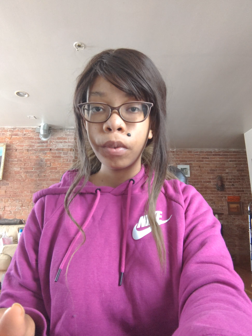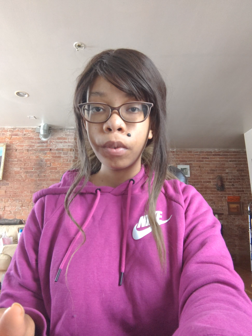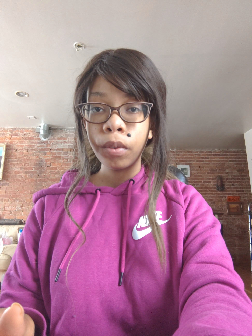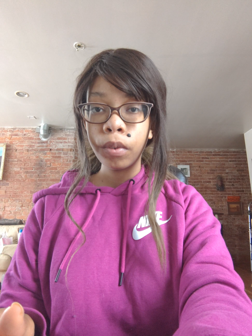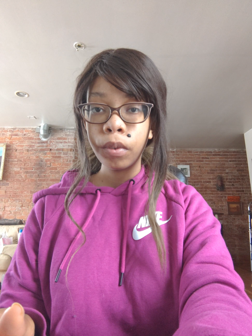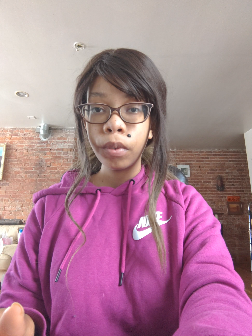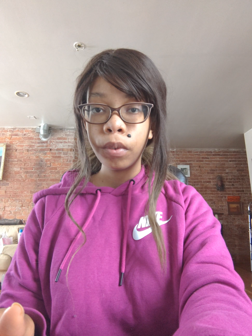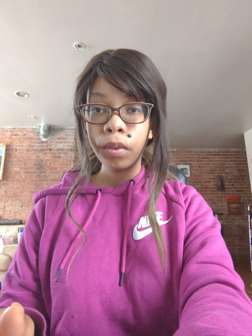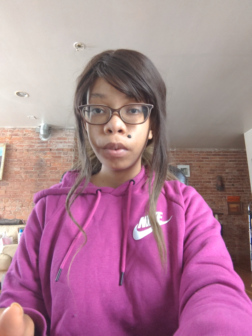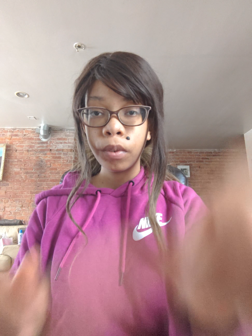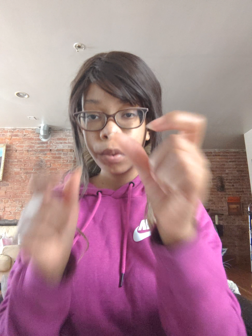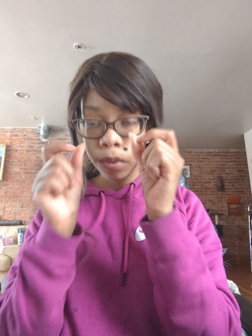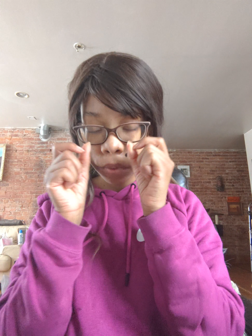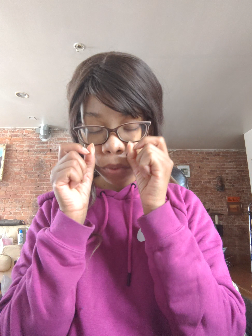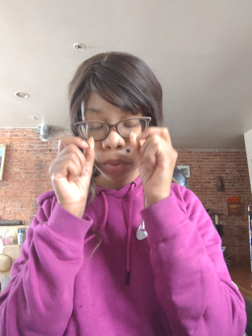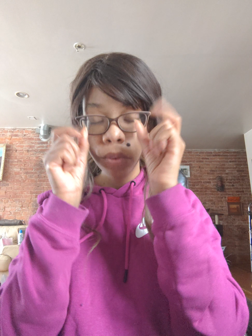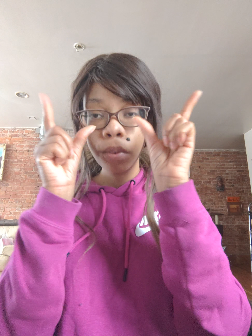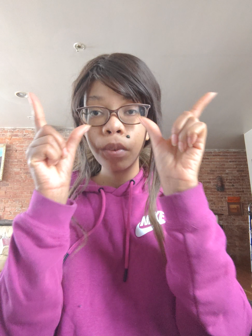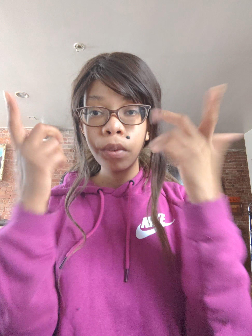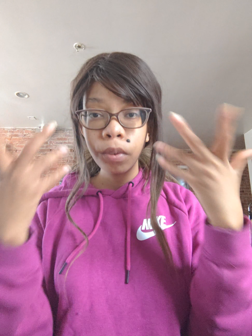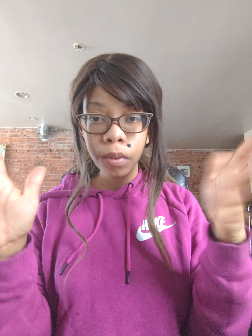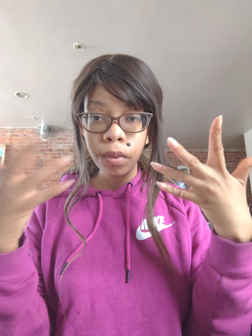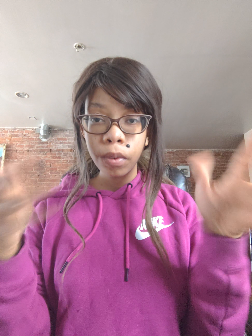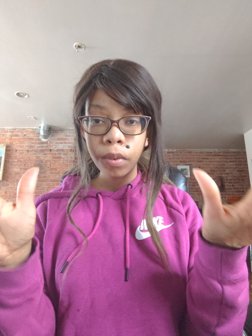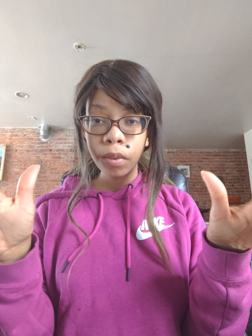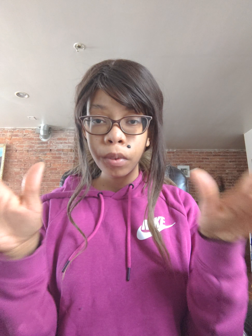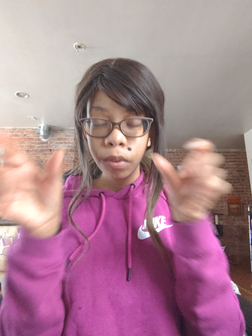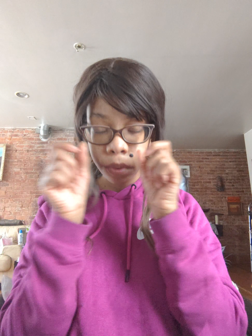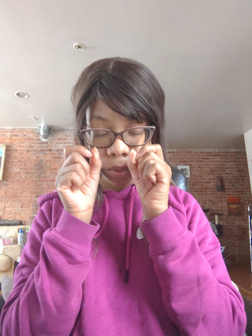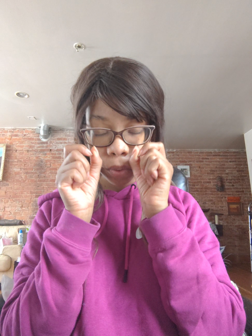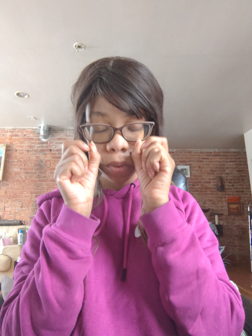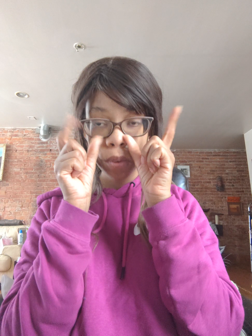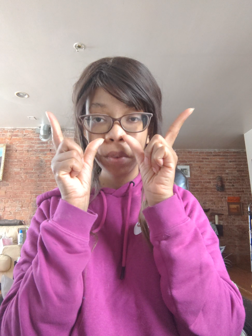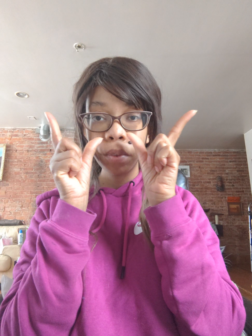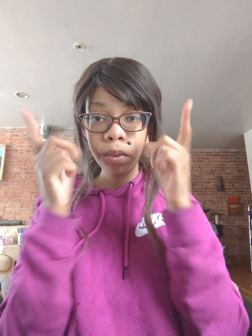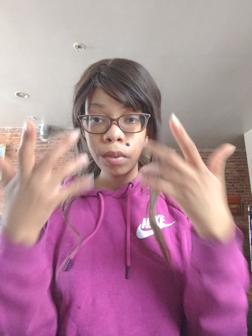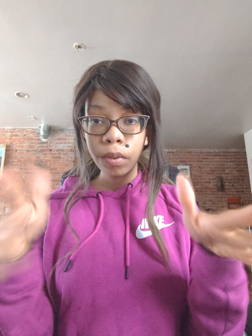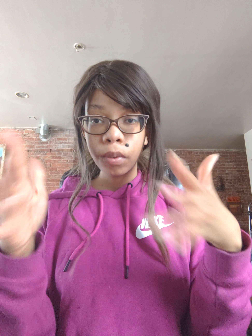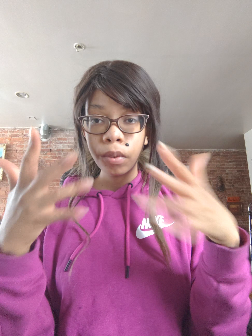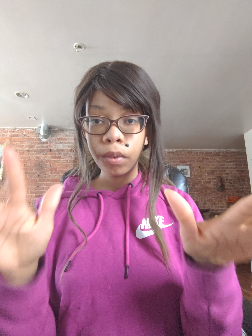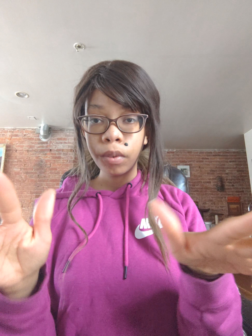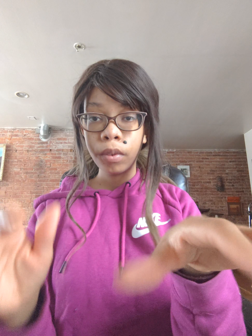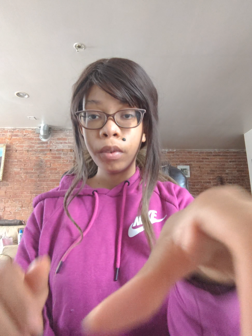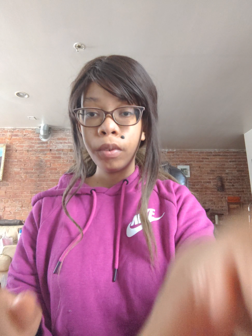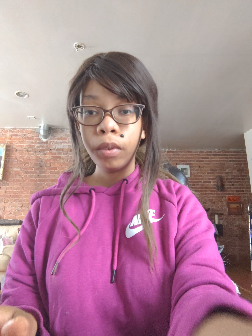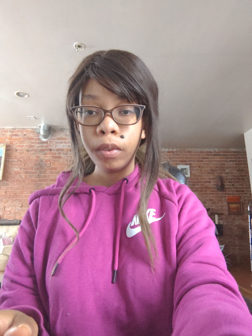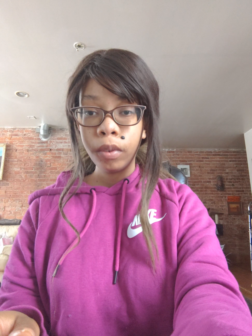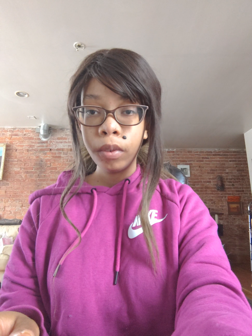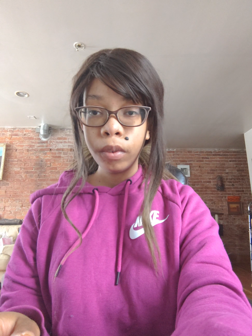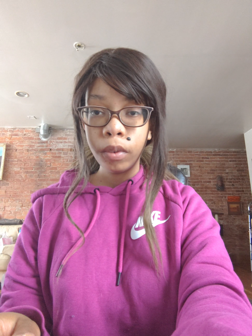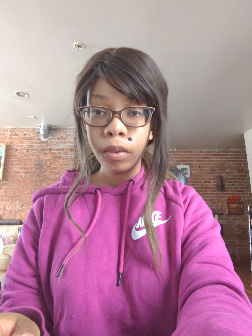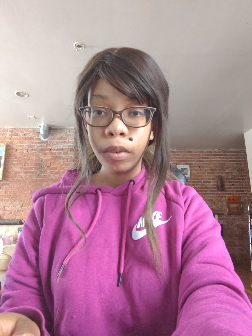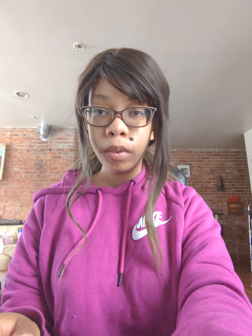awake